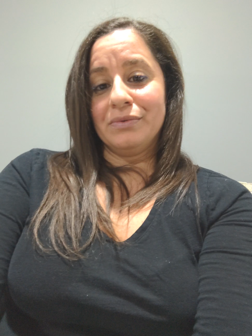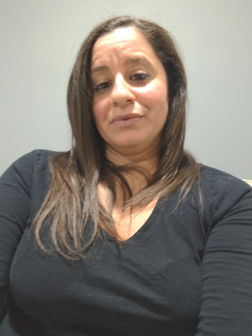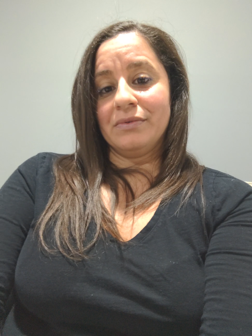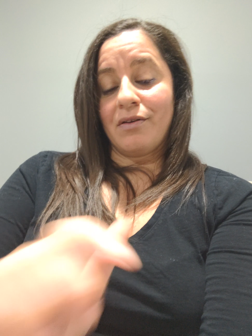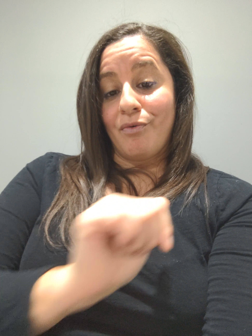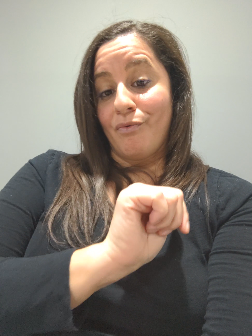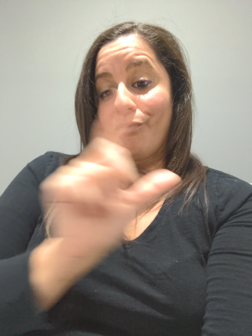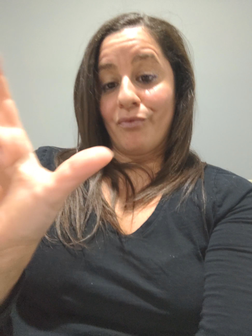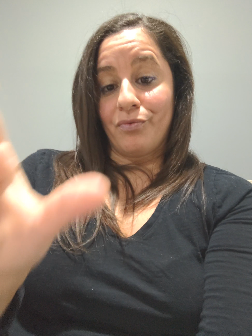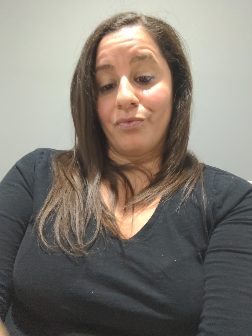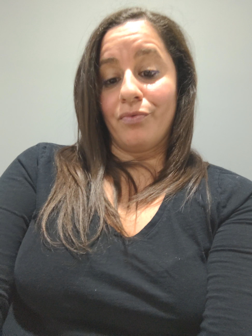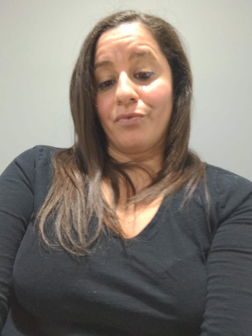all